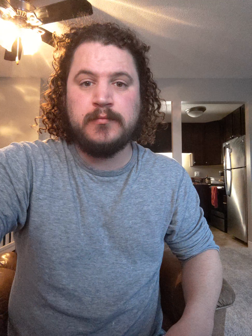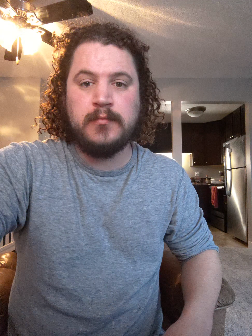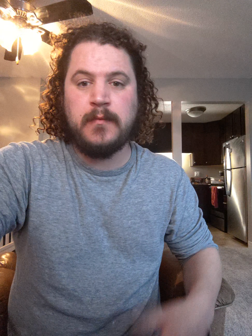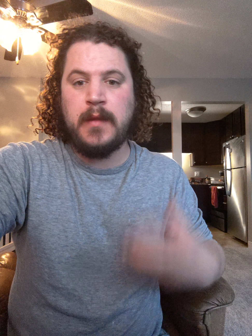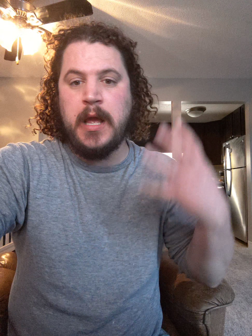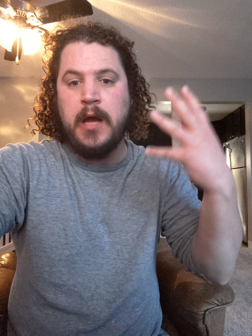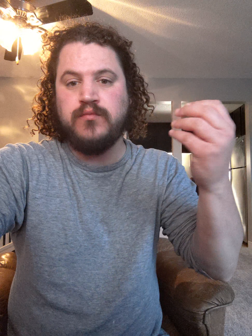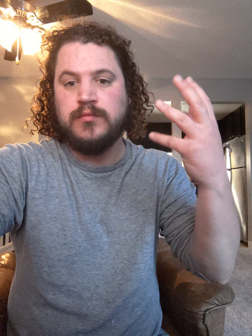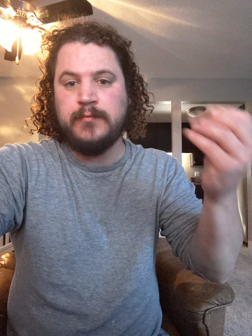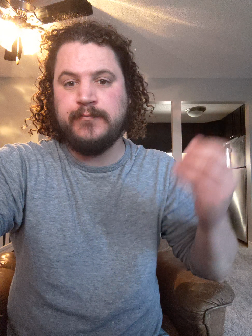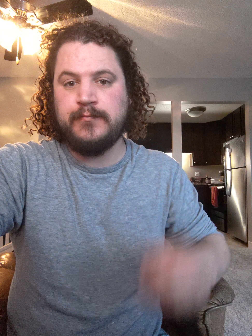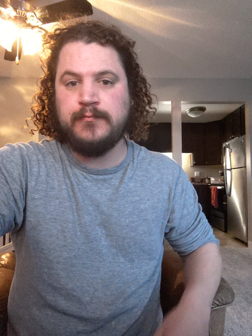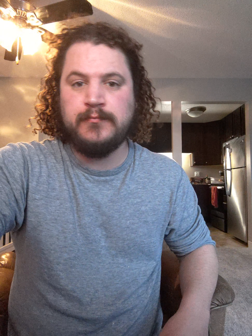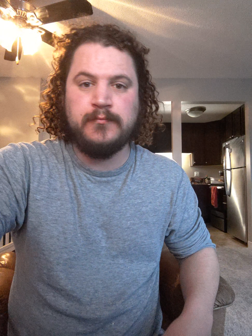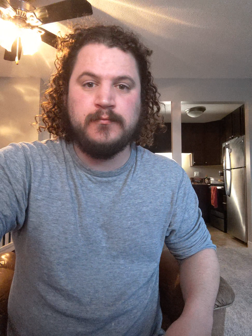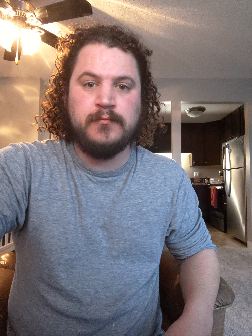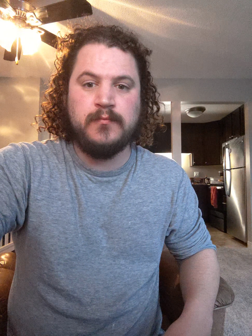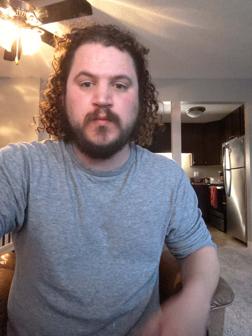outside